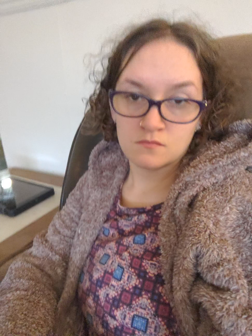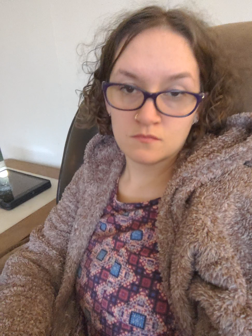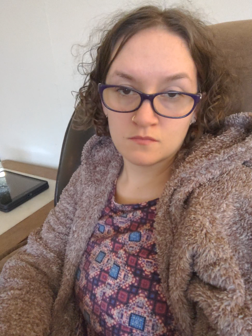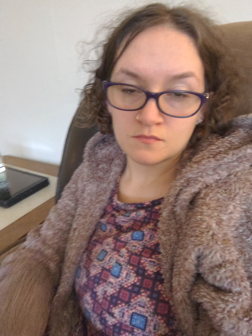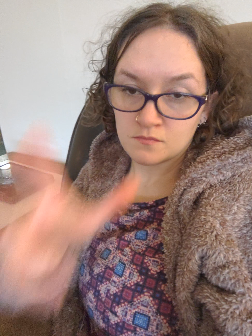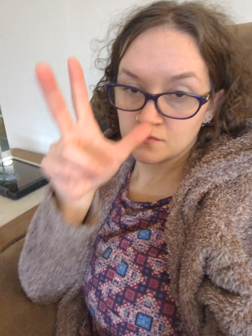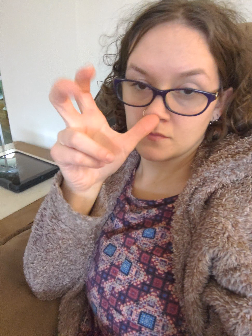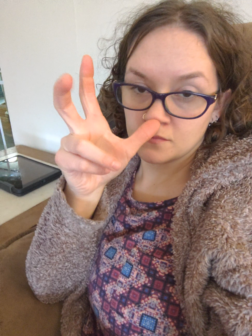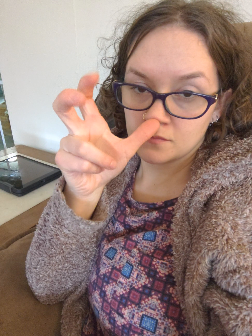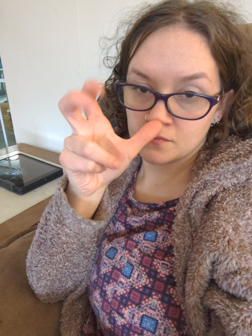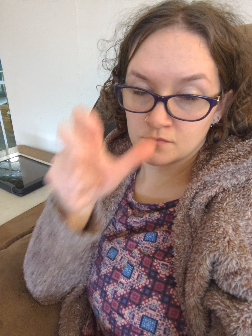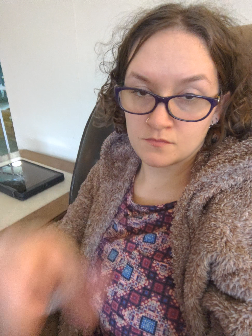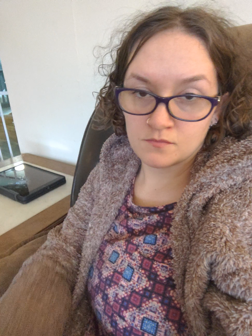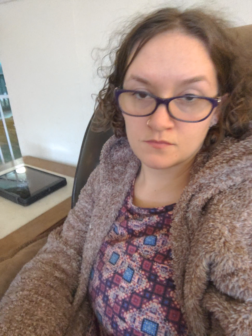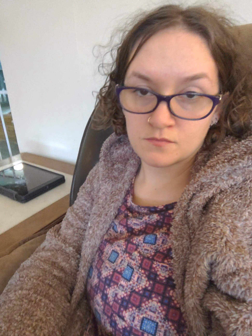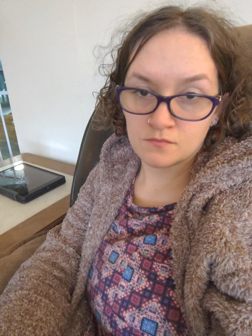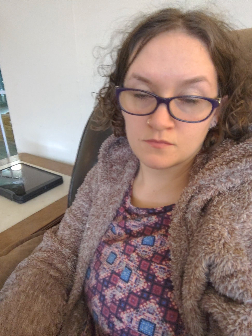bug